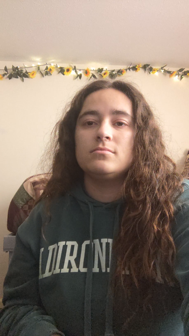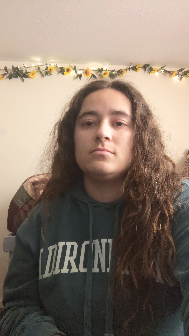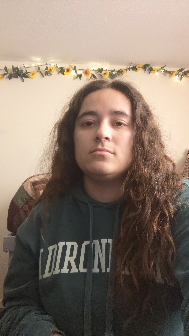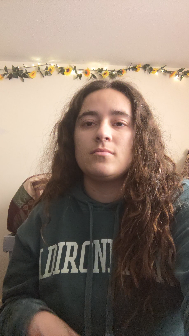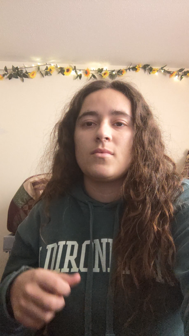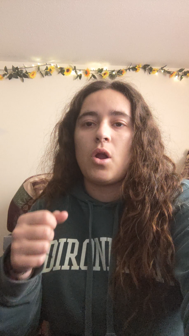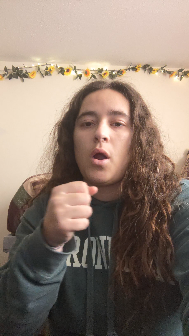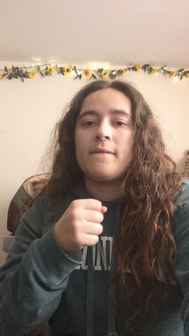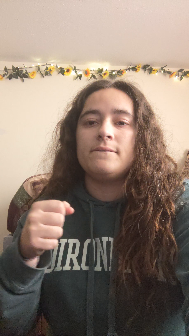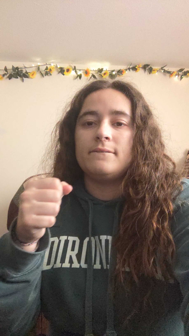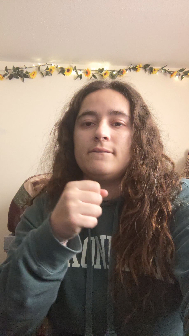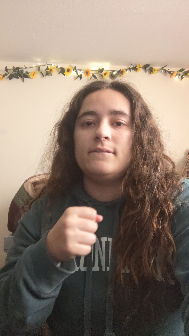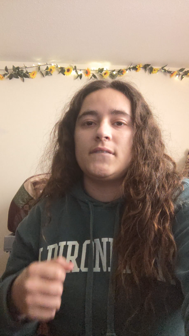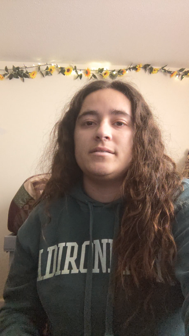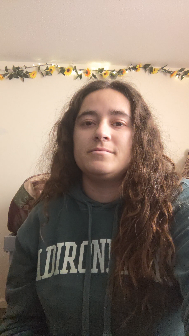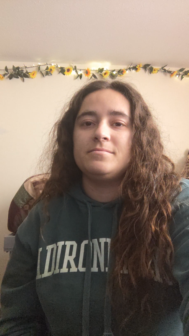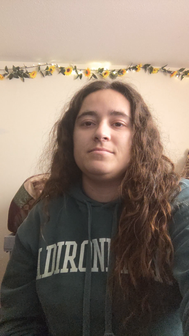coffee